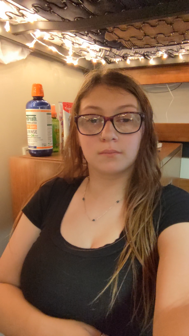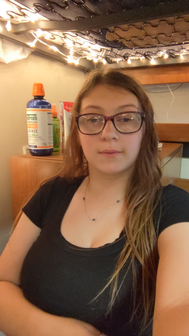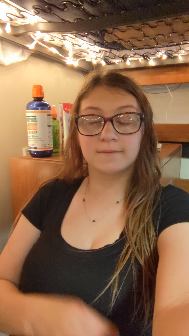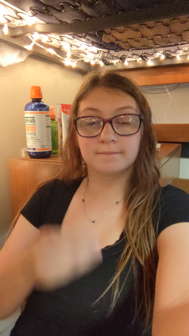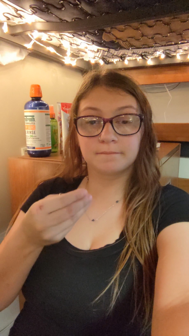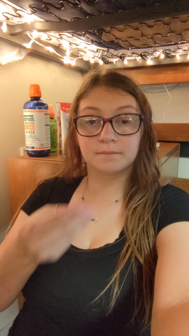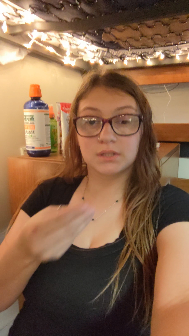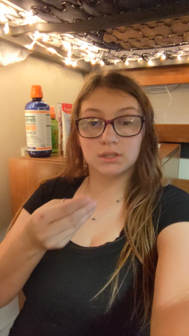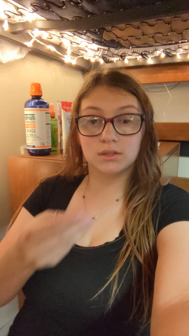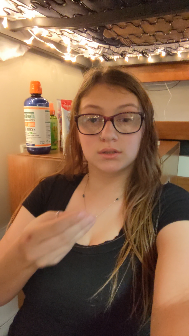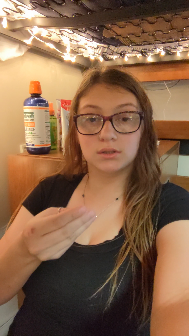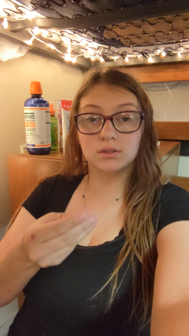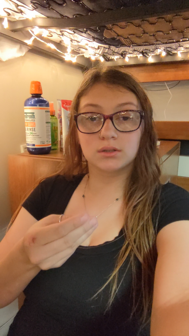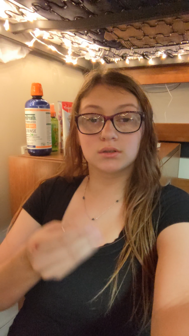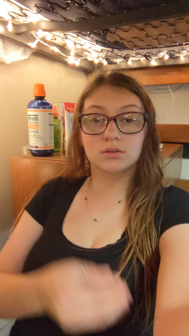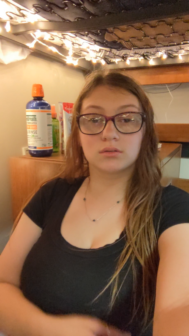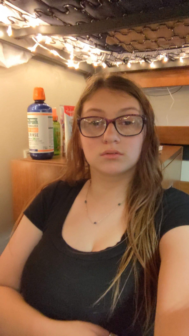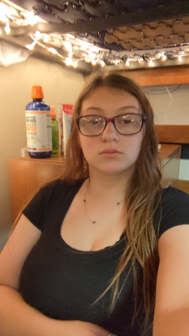feed